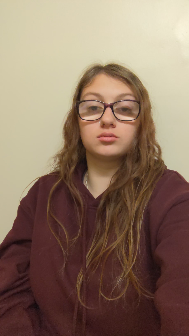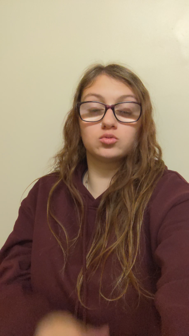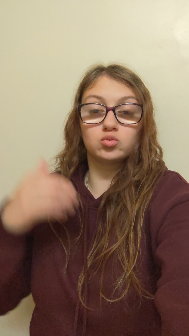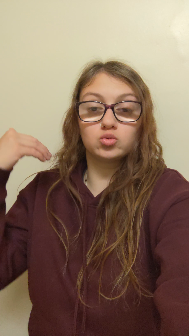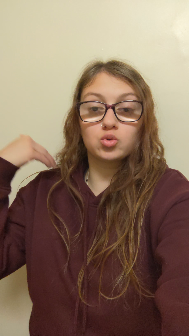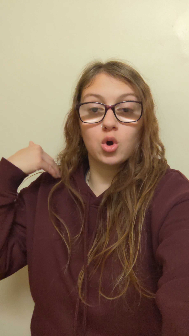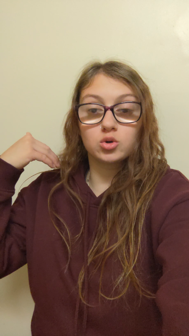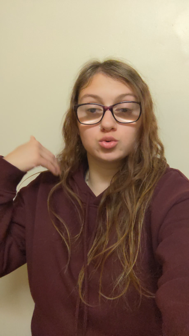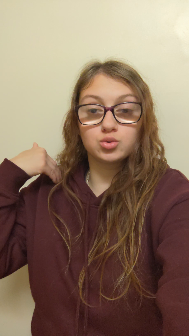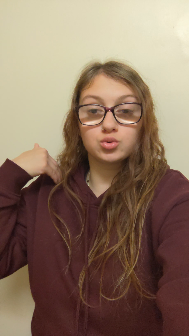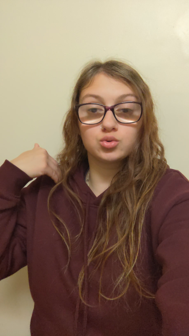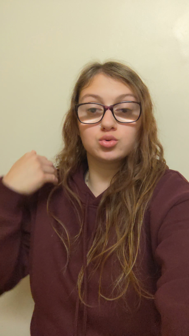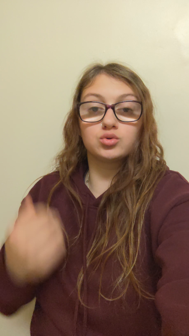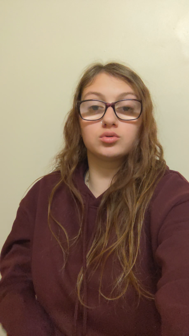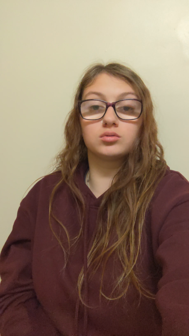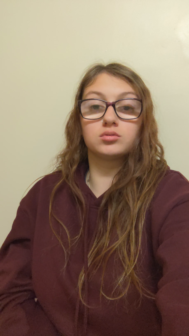shoulder